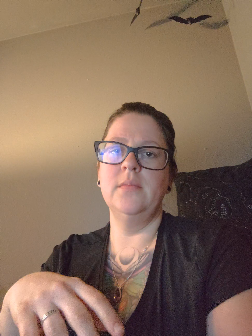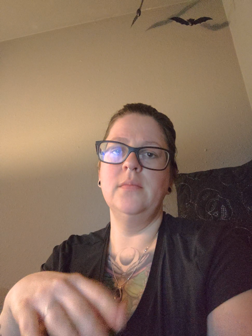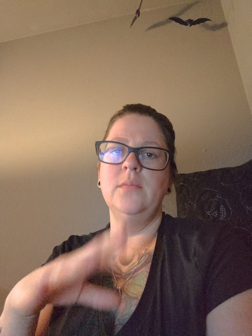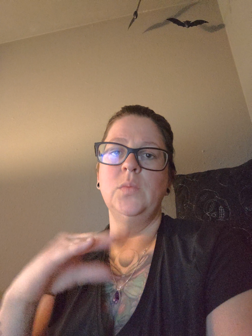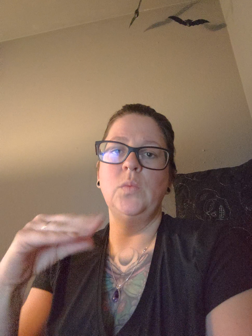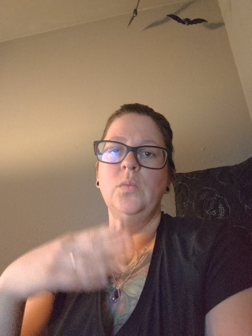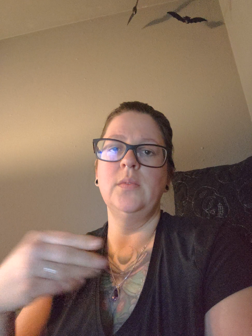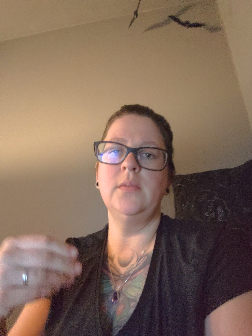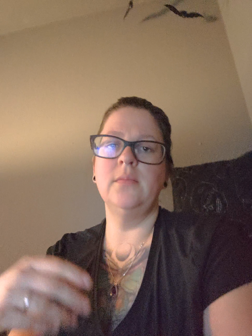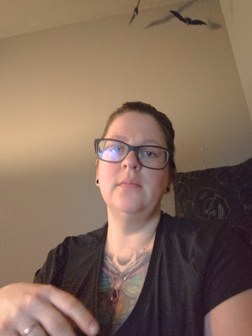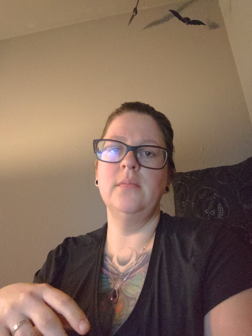story